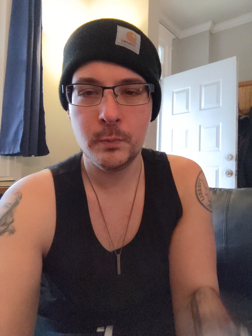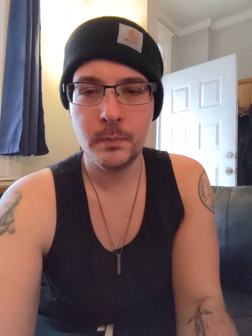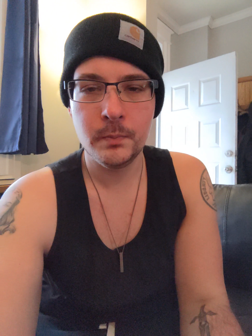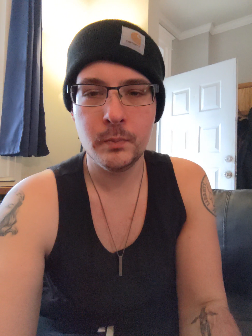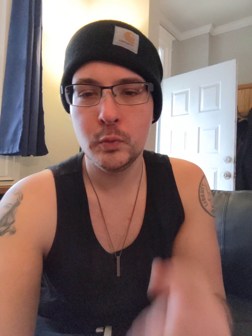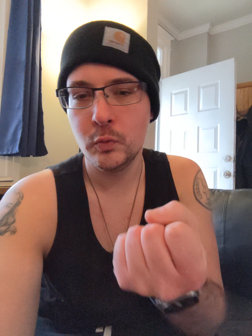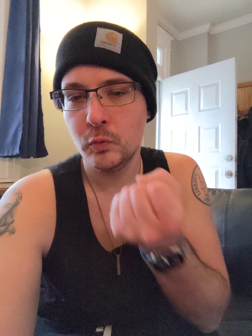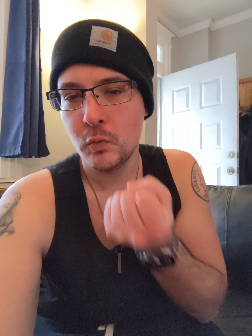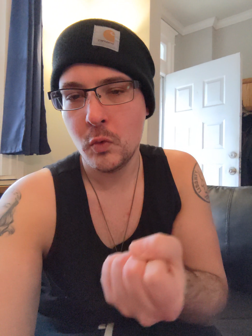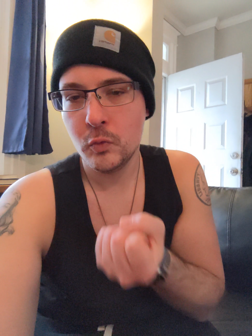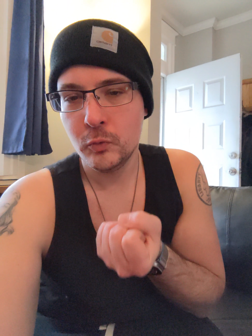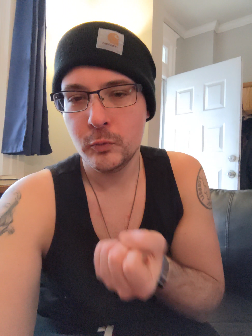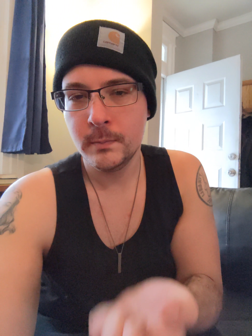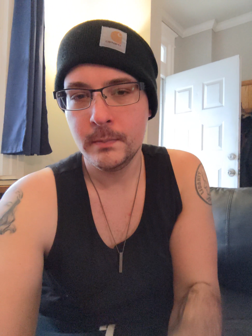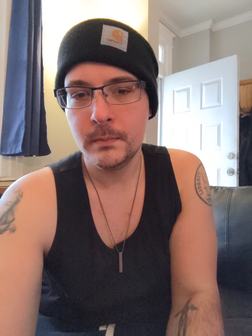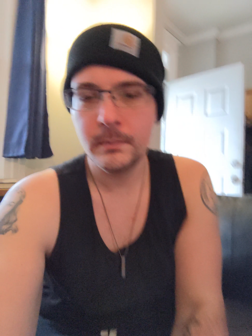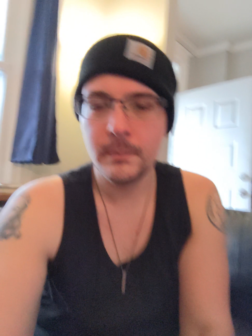drawer